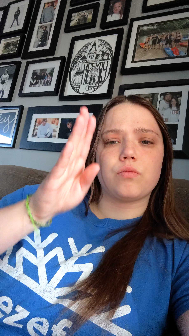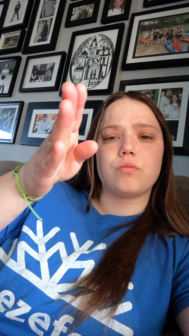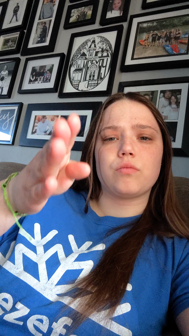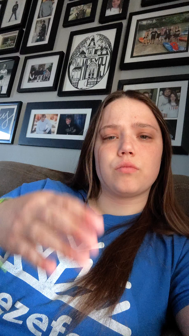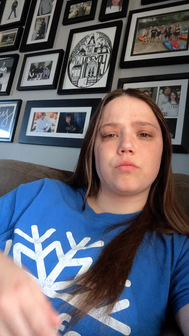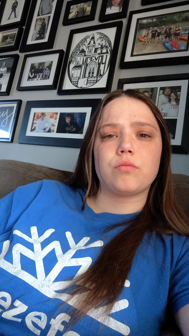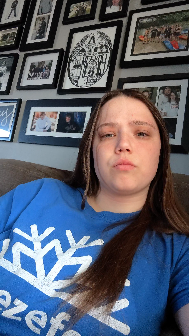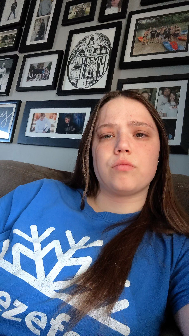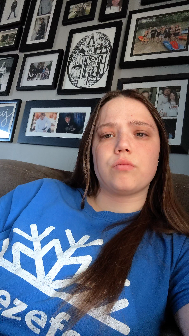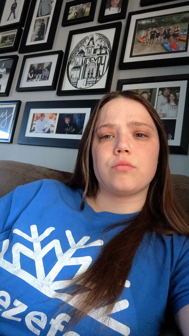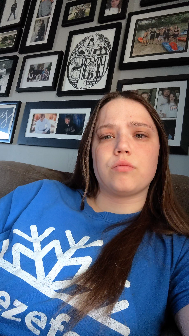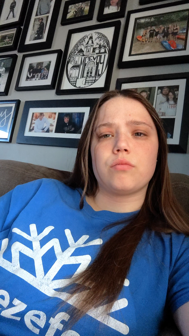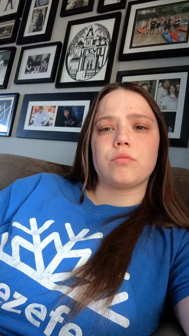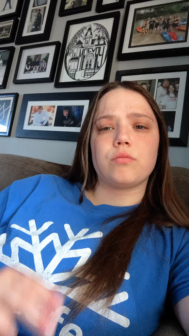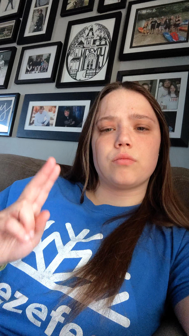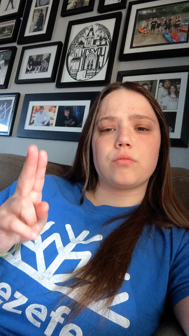belt